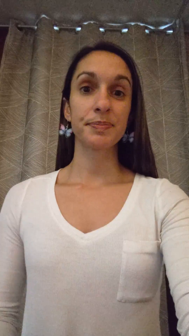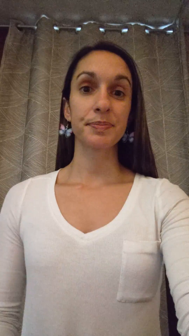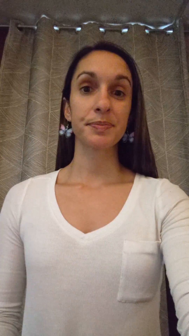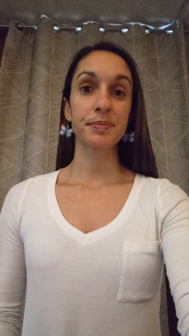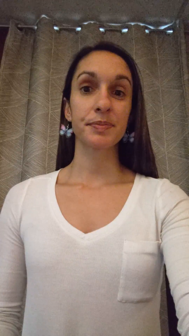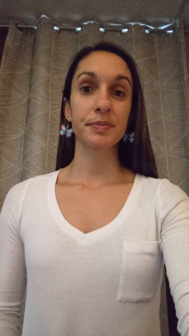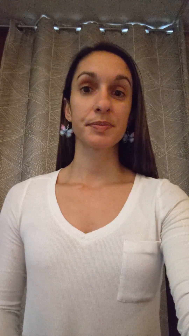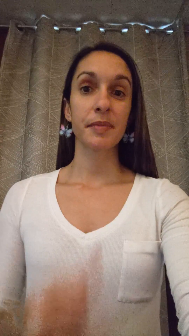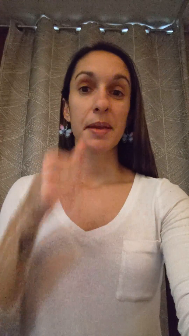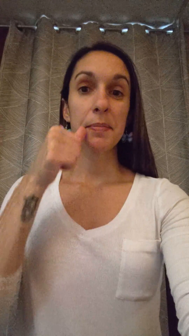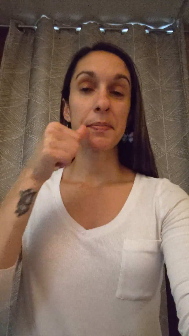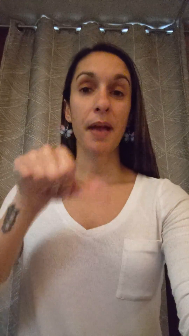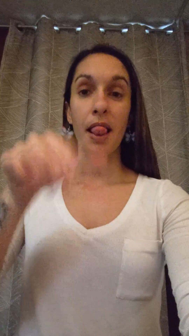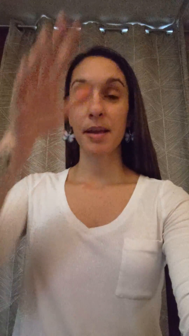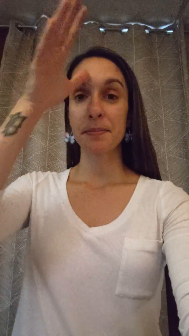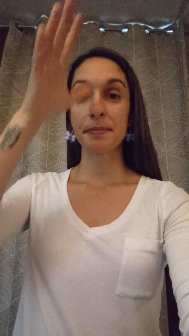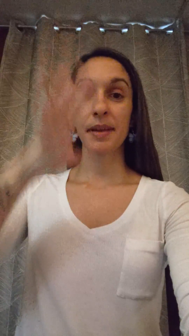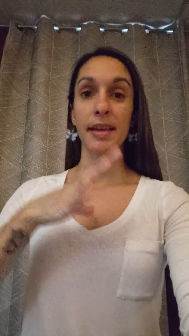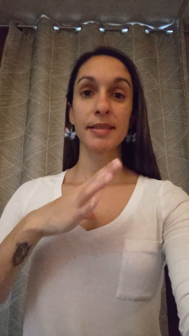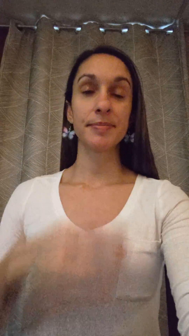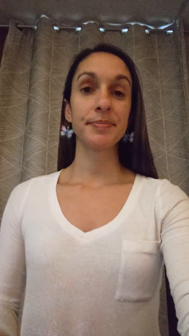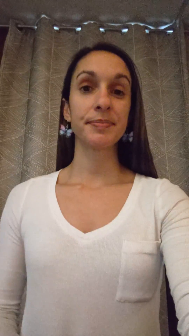mailman